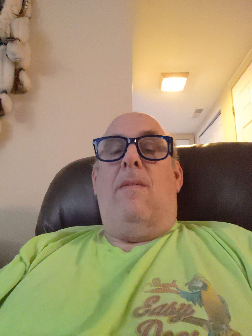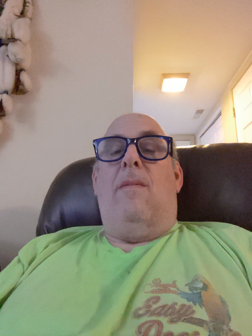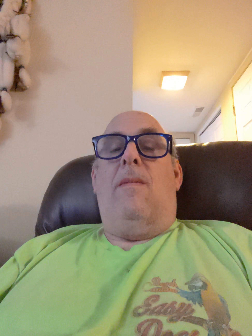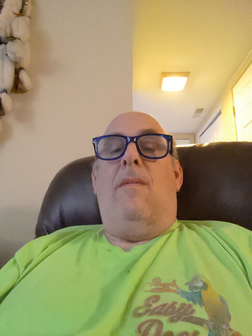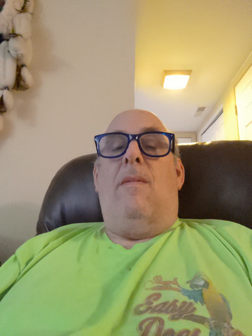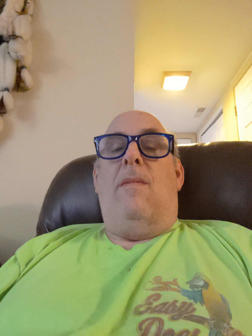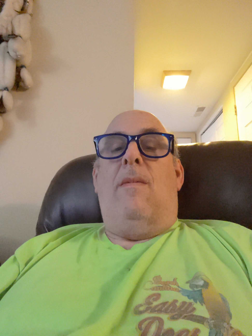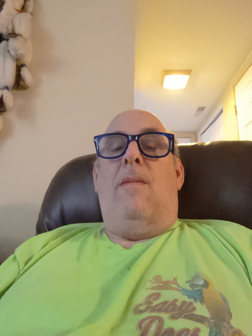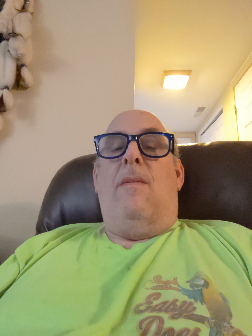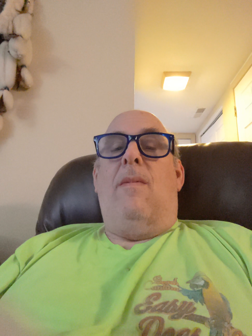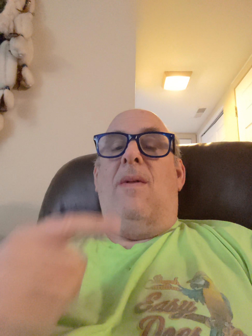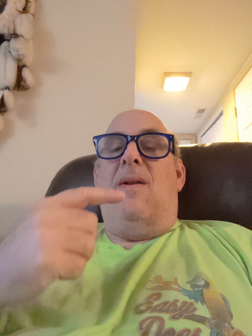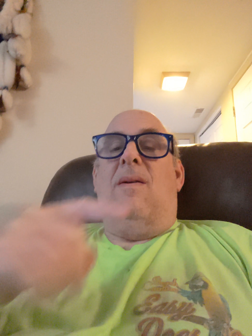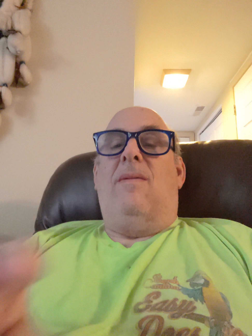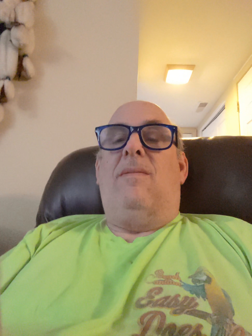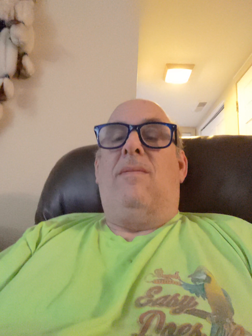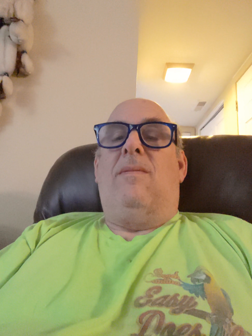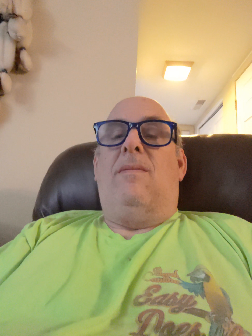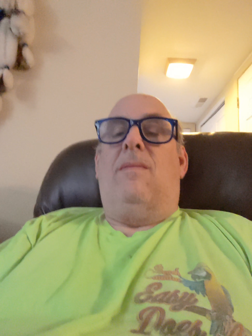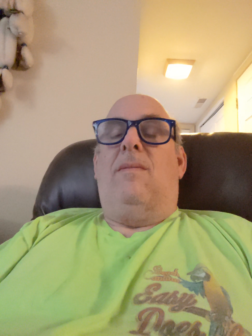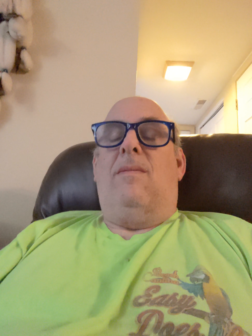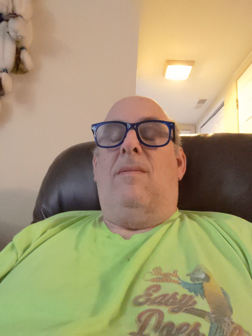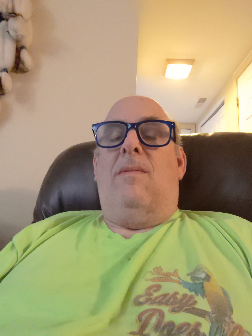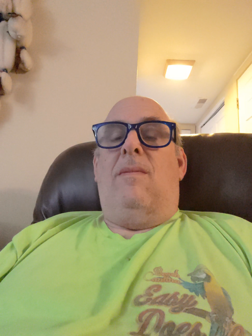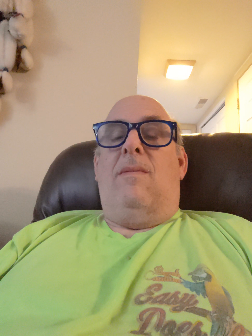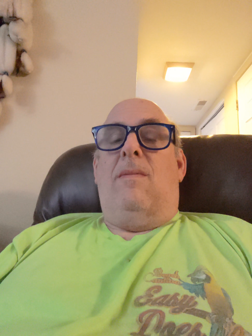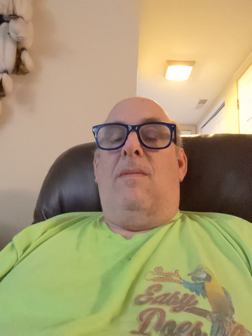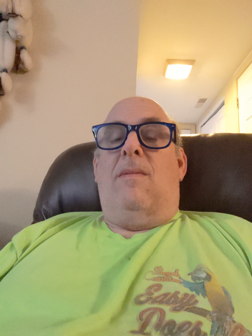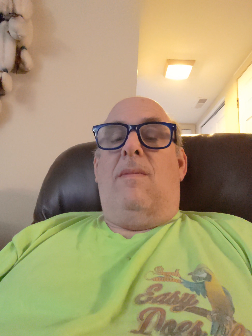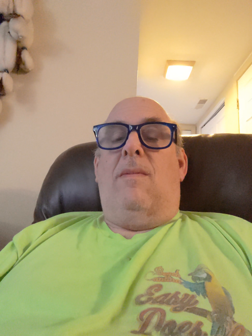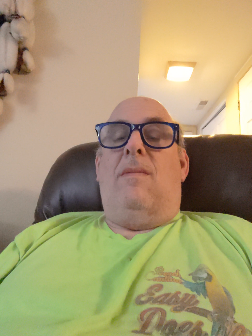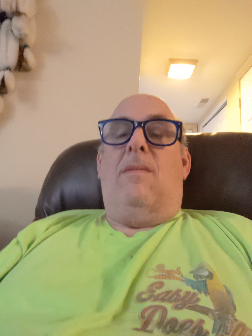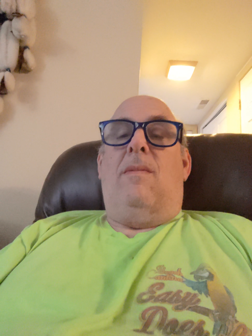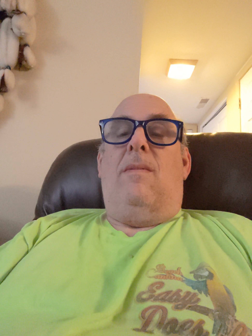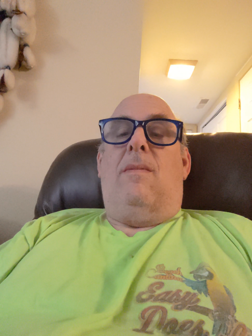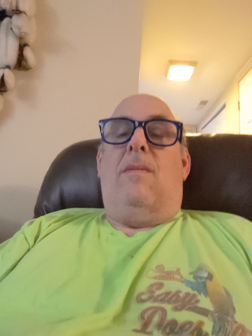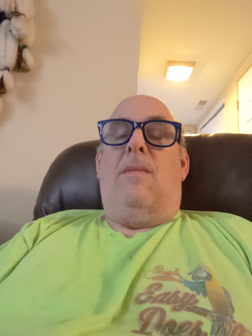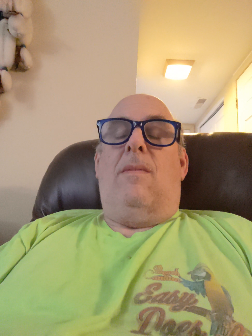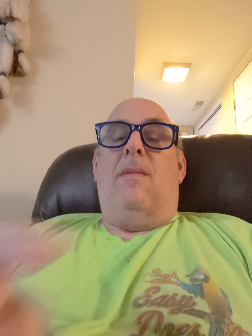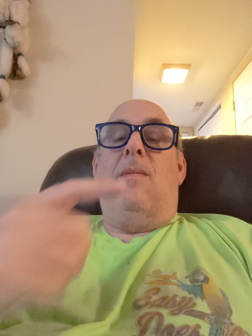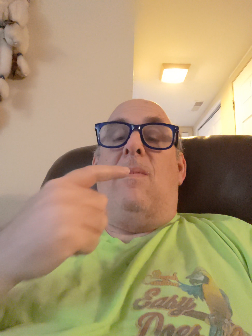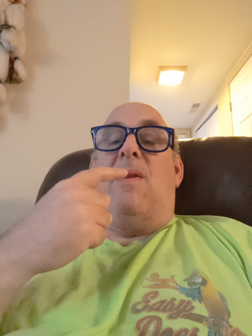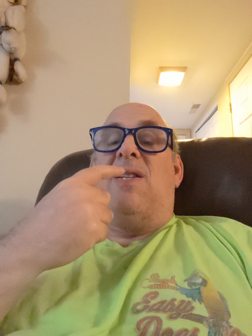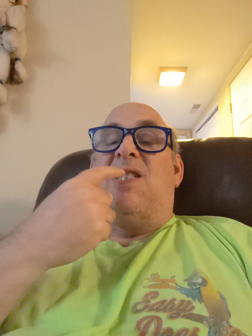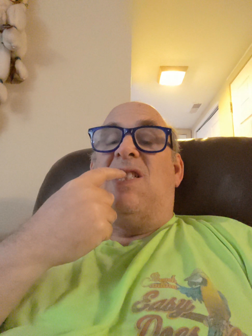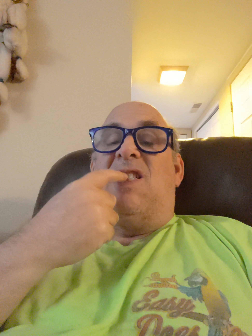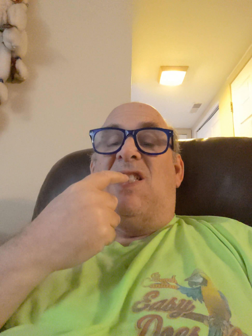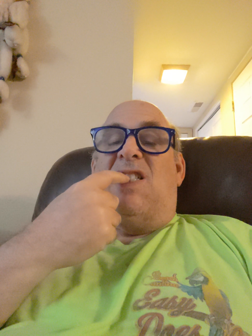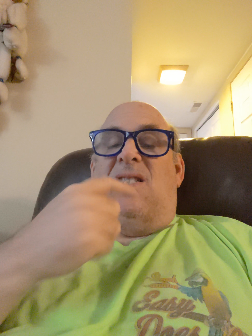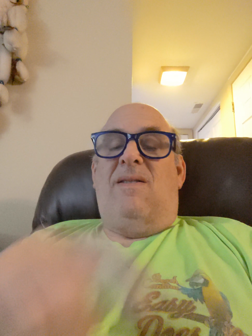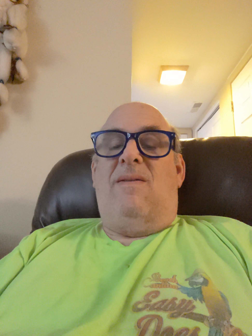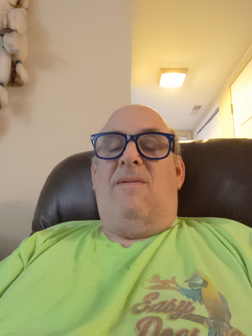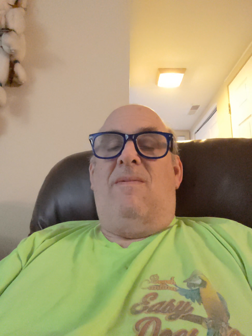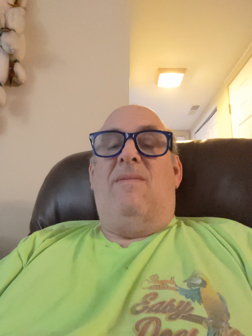tooth